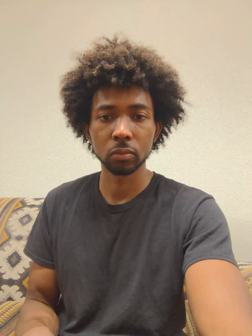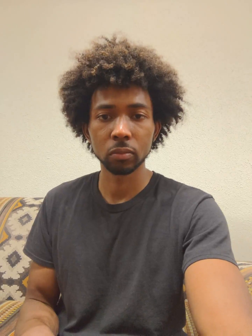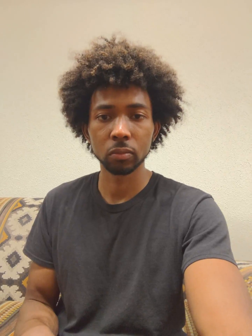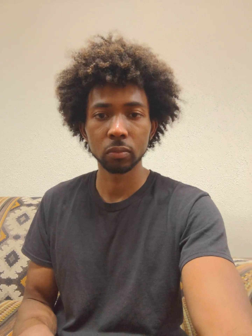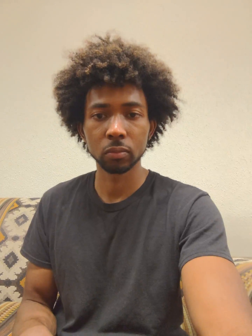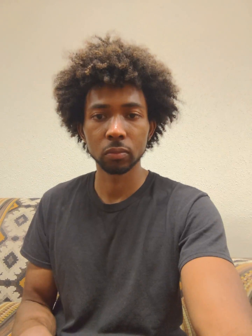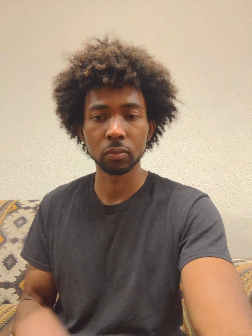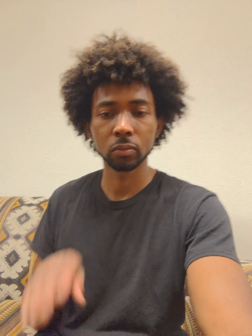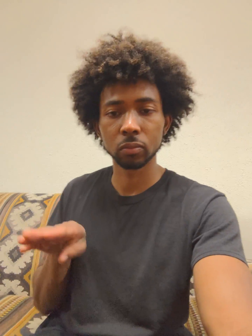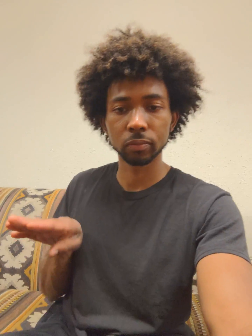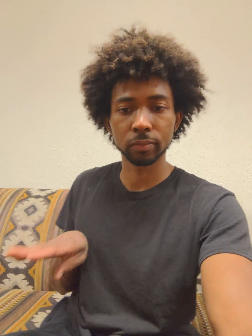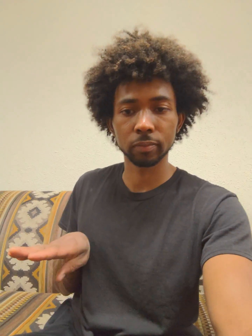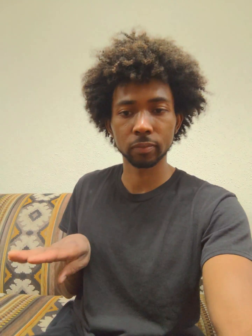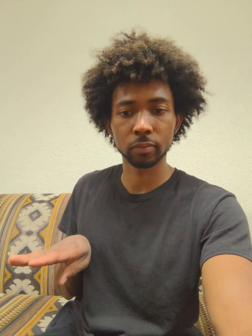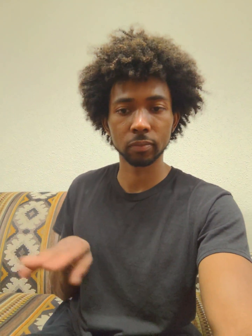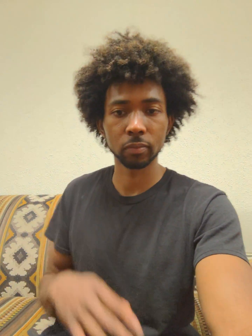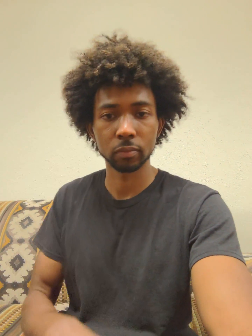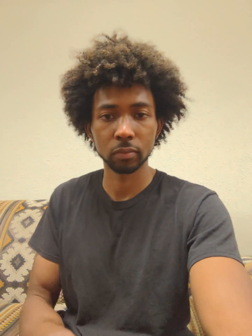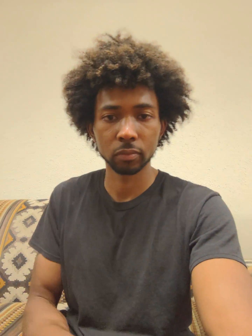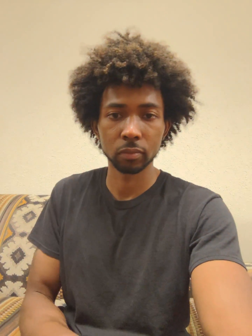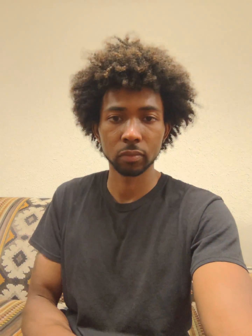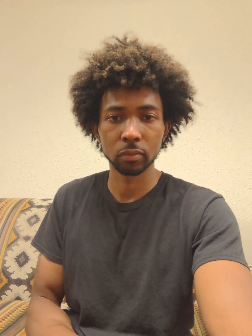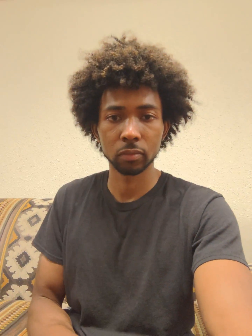penguin